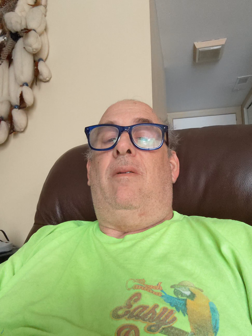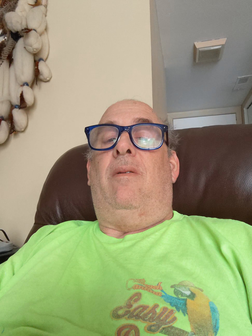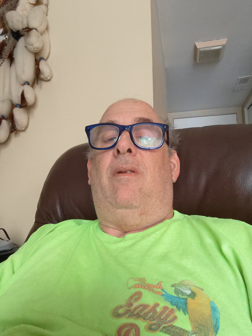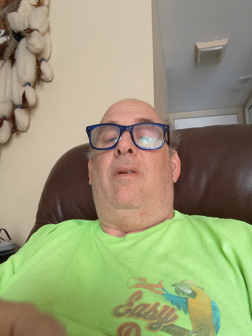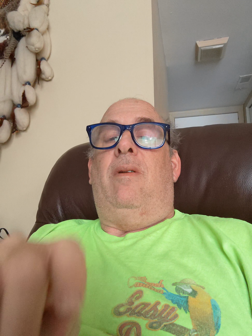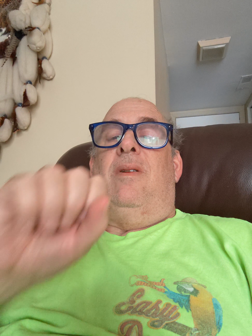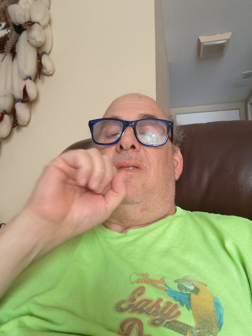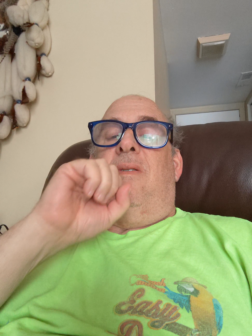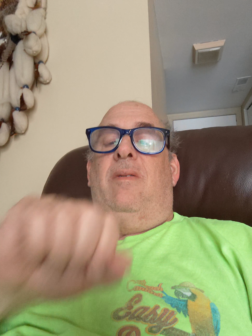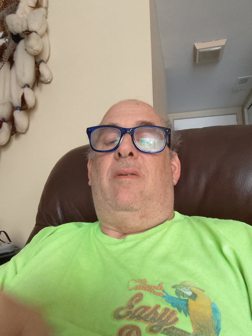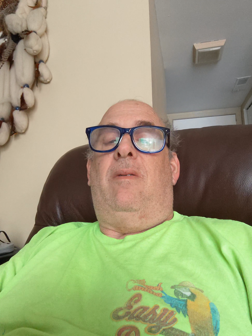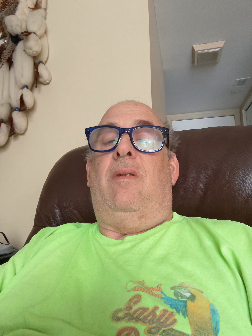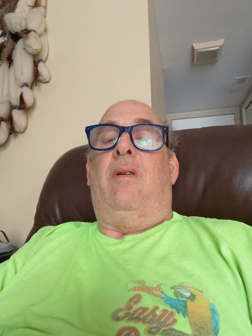snack